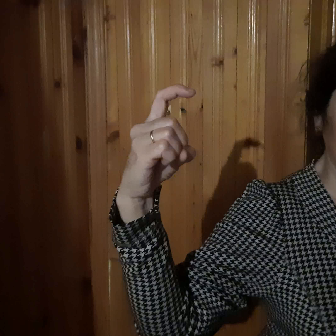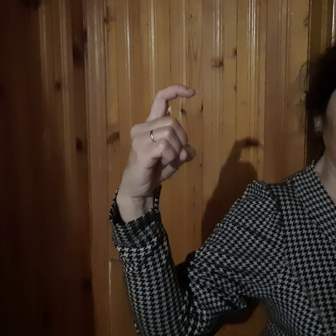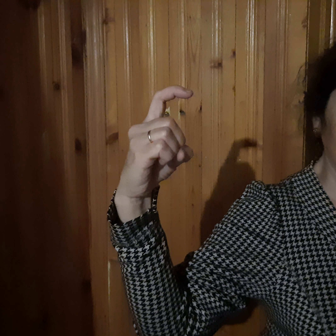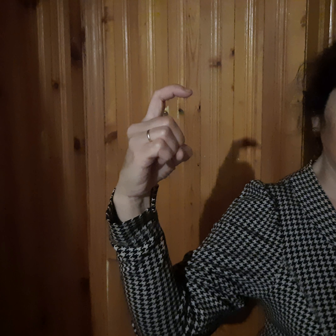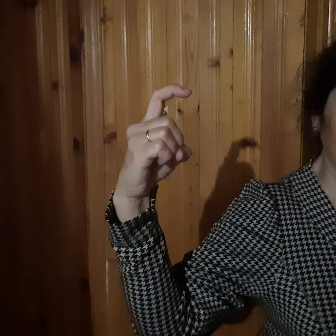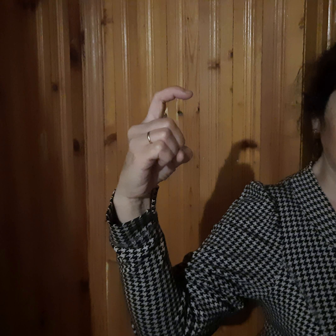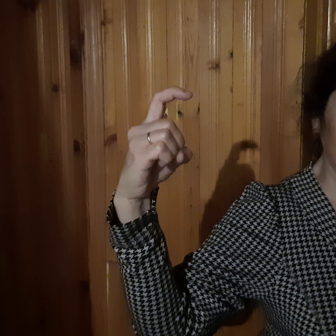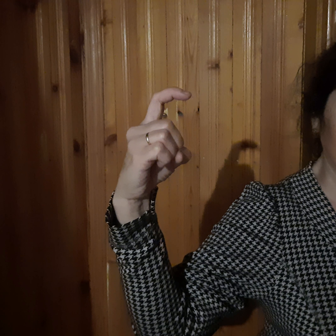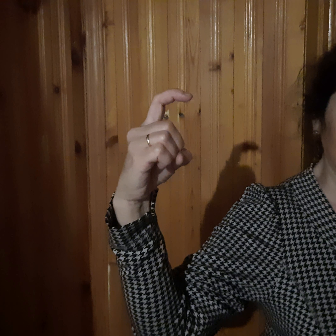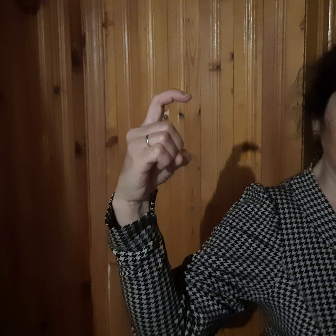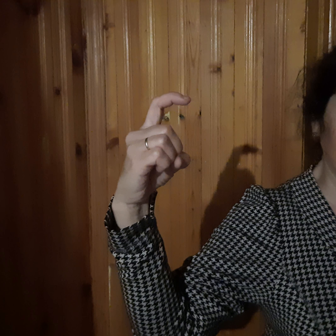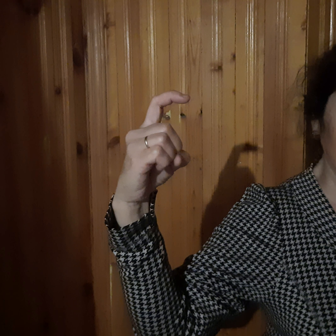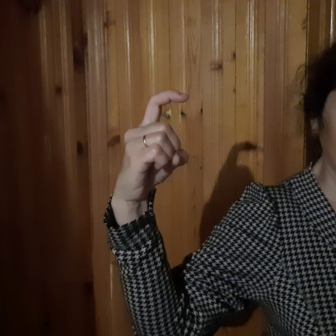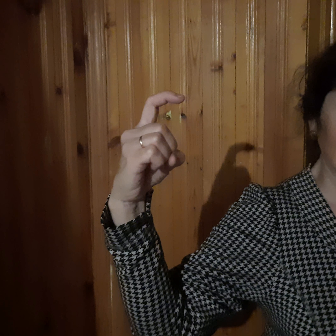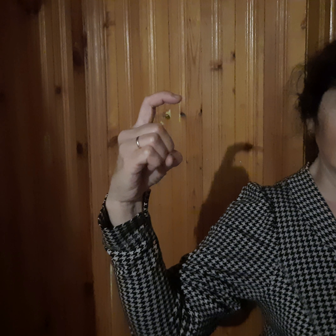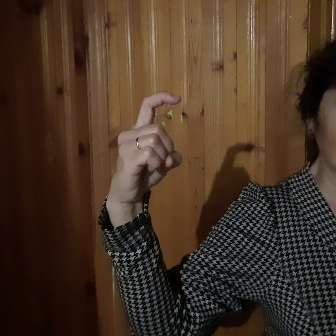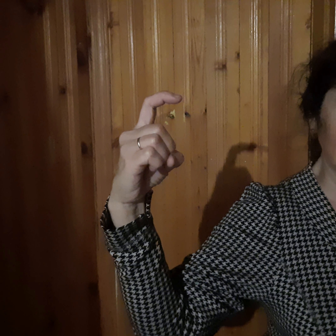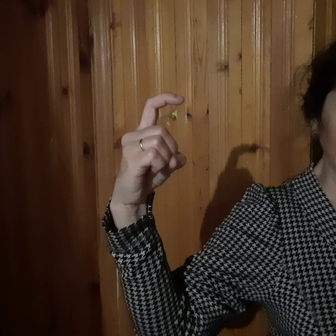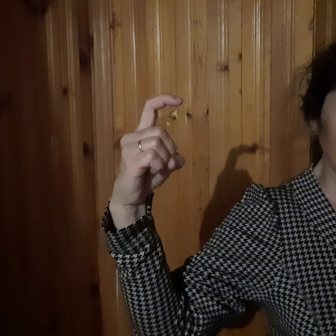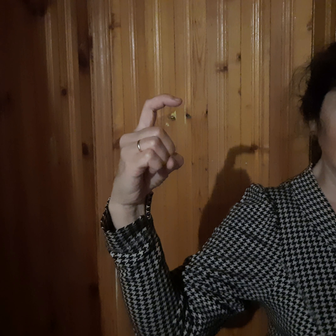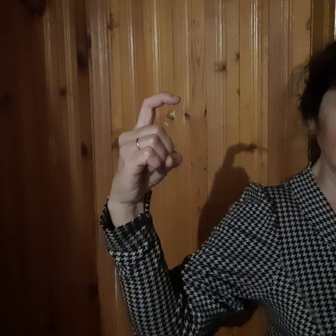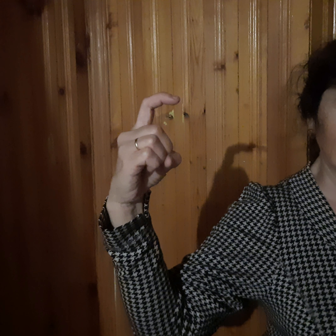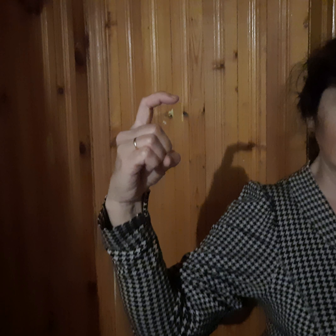Х